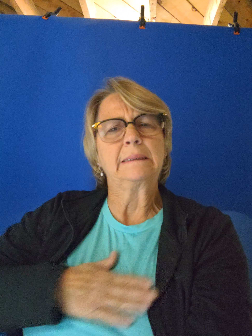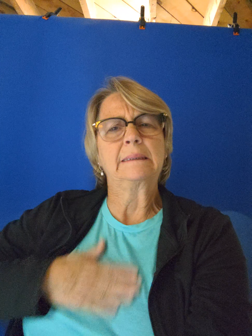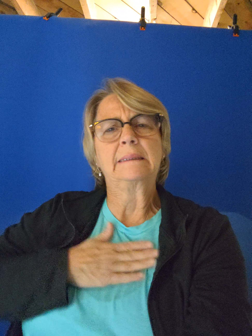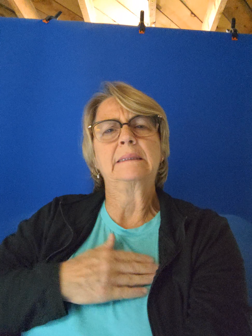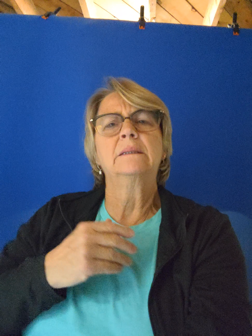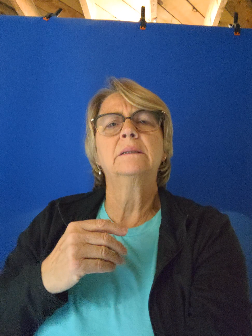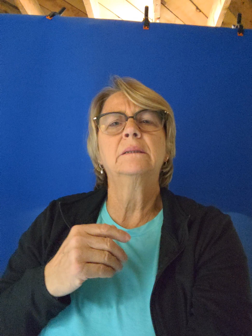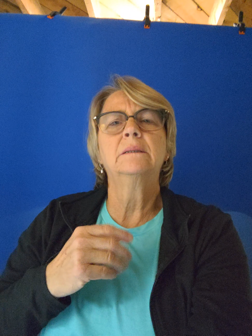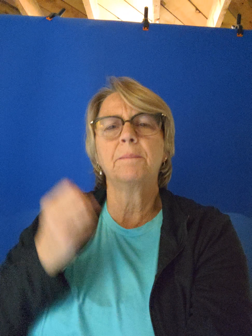please